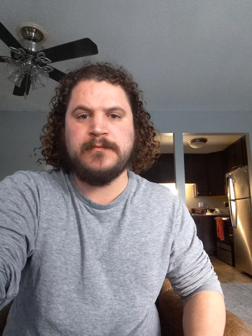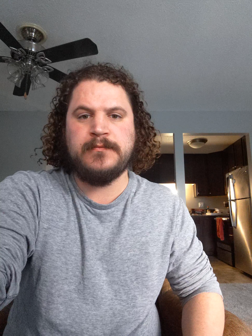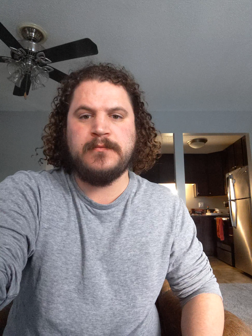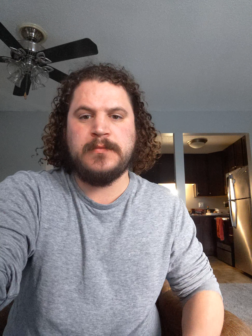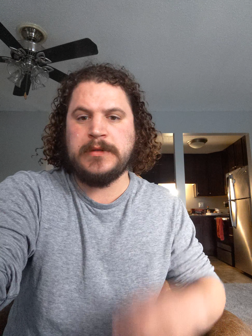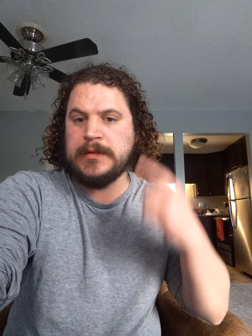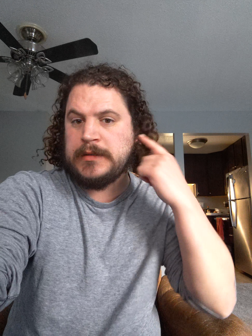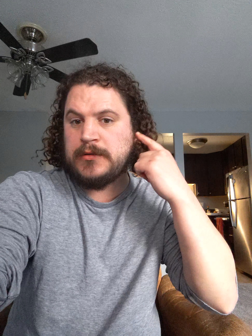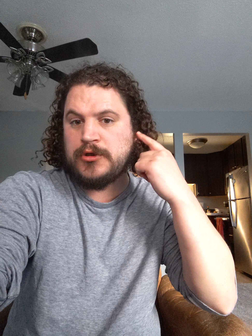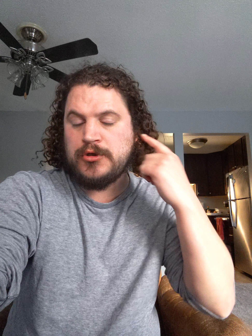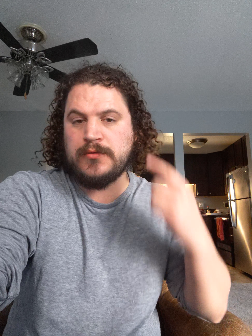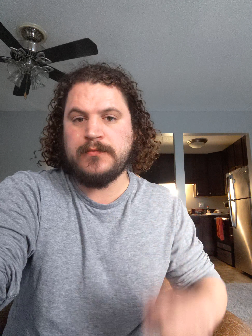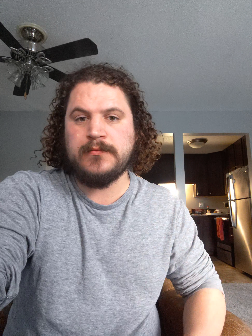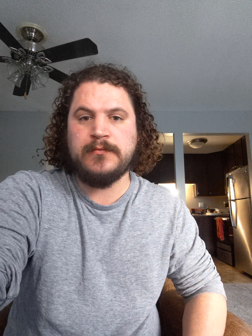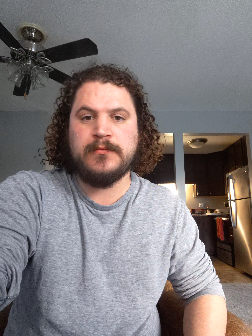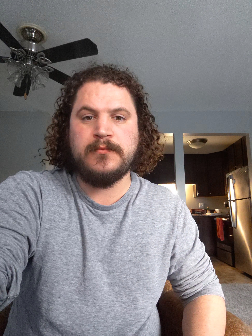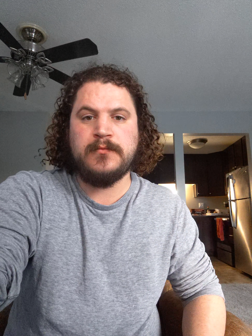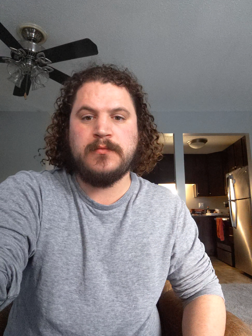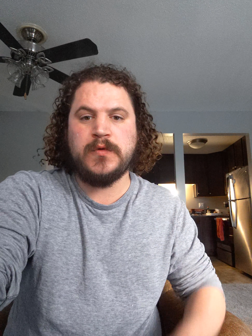ear